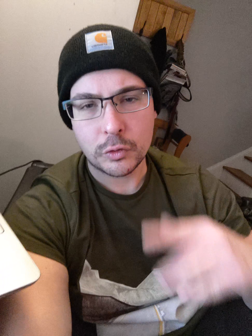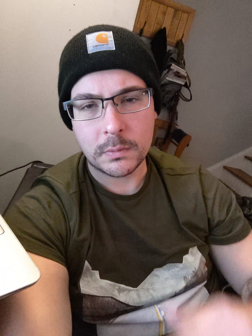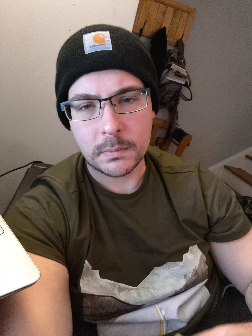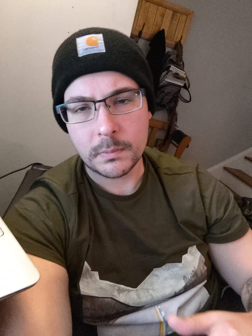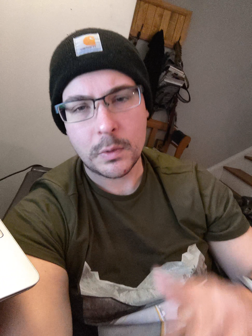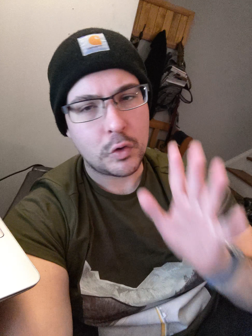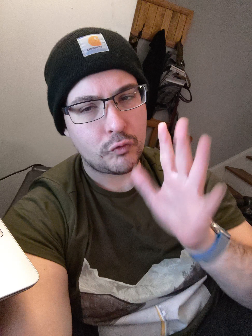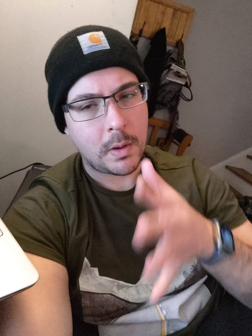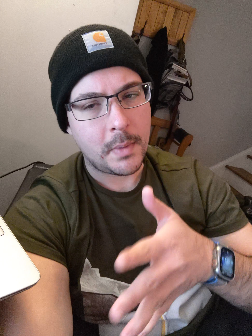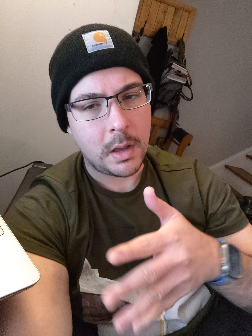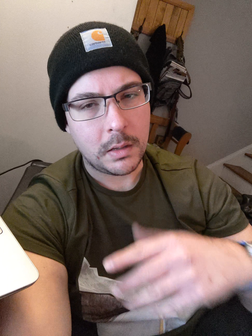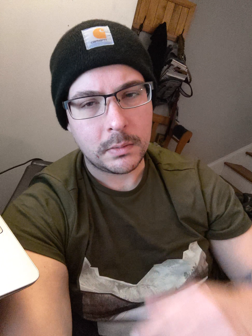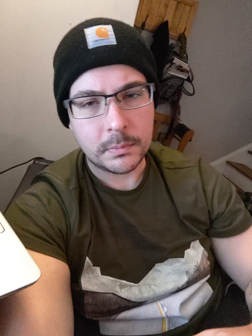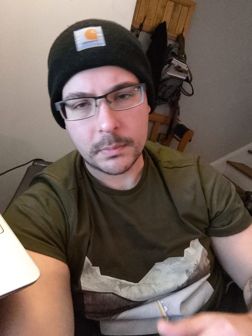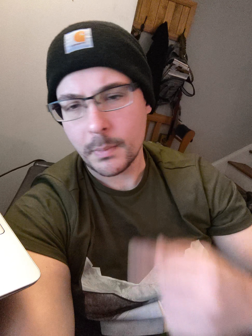grandma